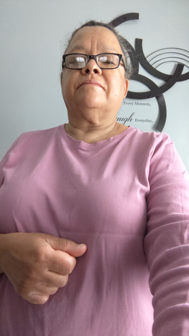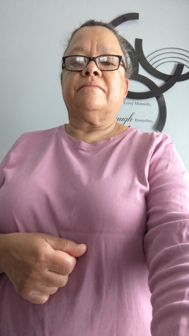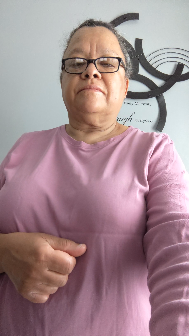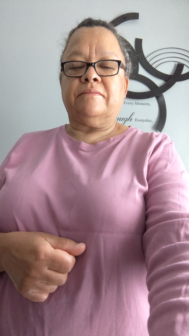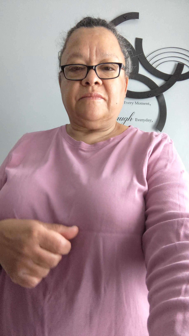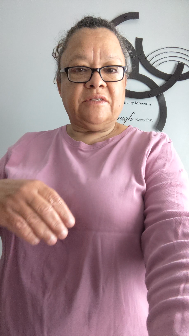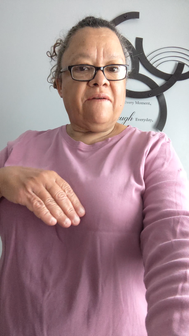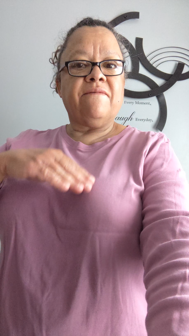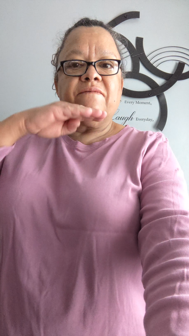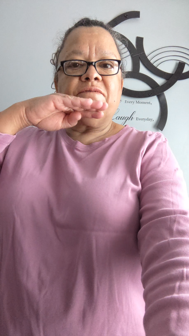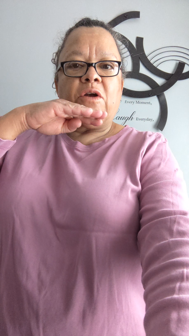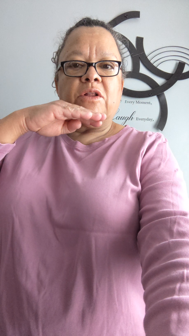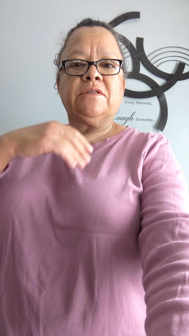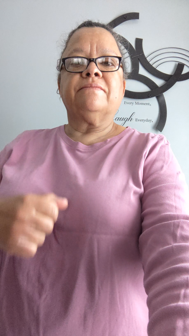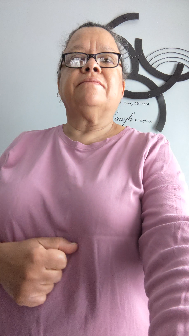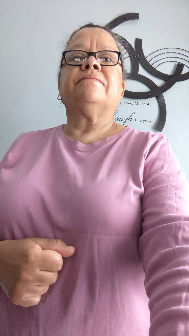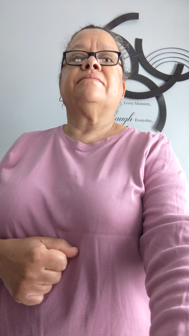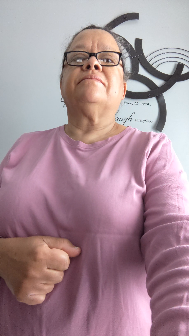full